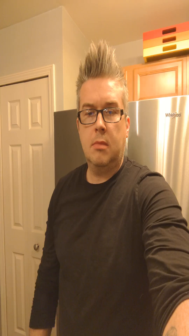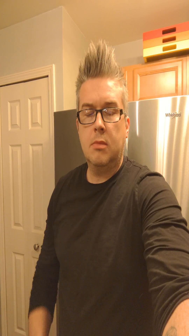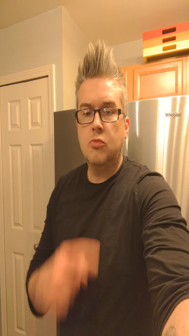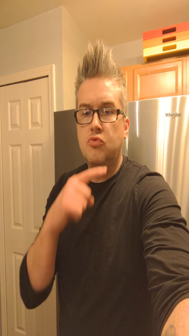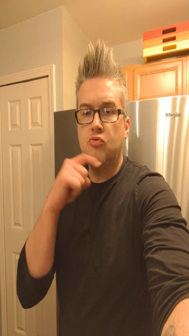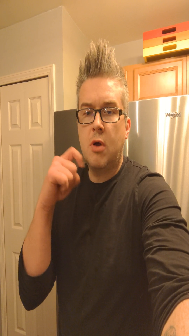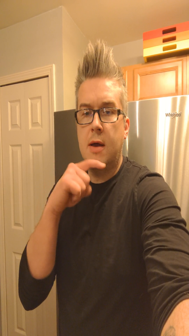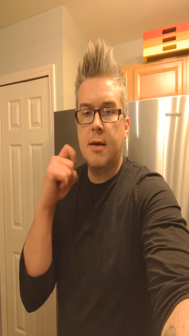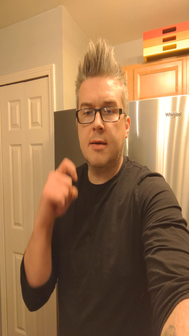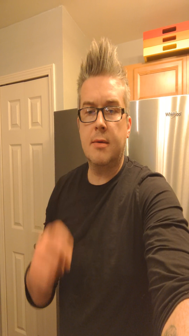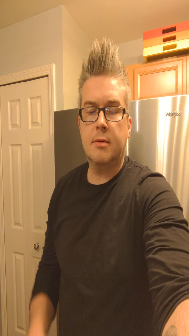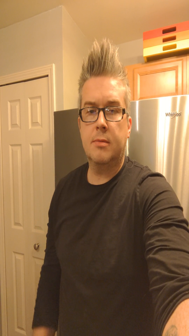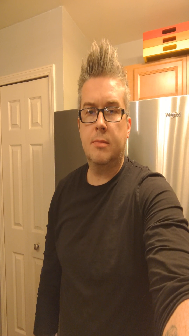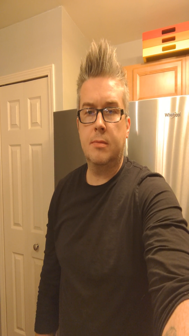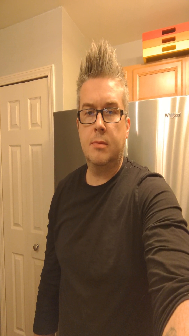dryer